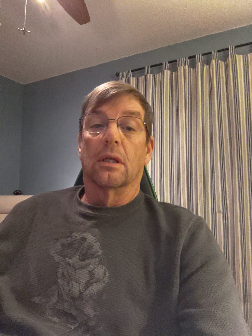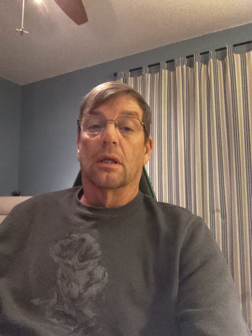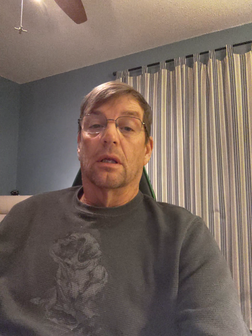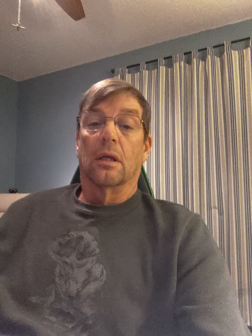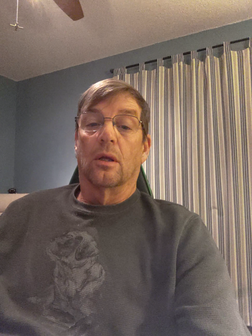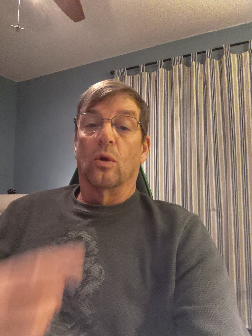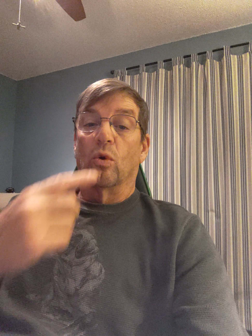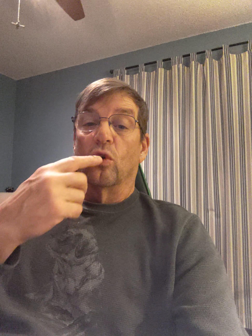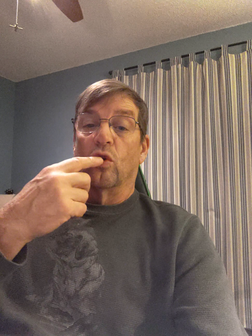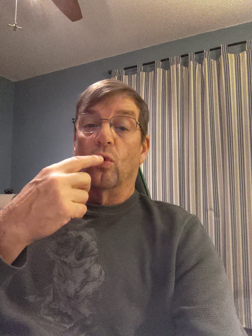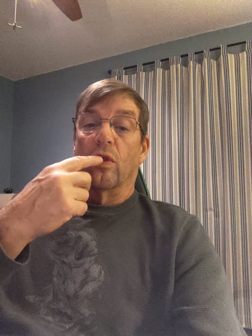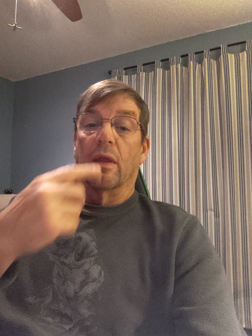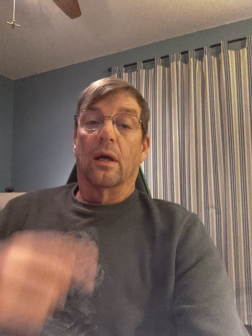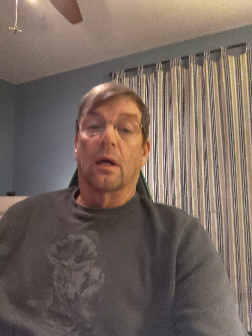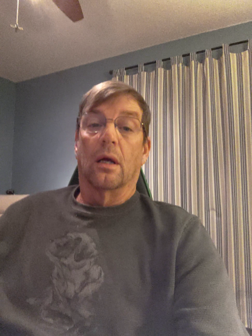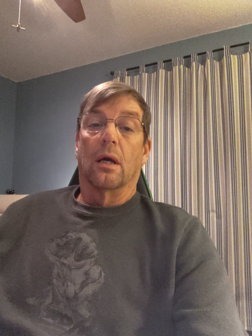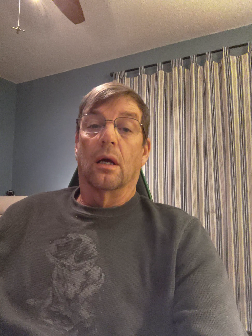tooth